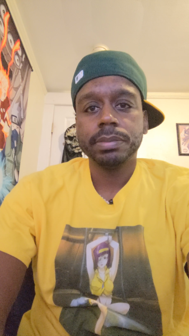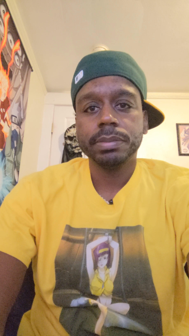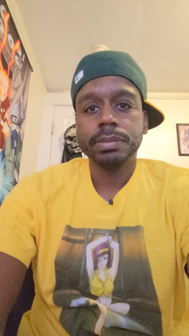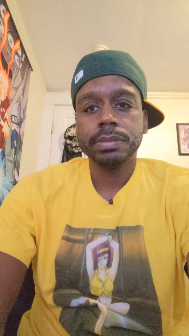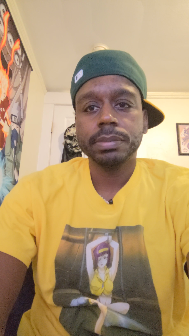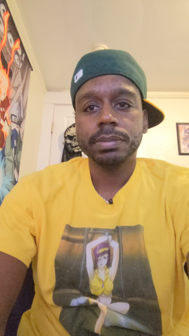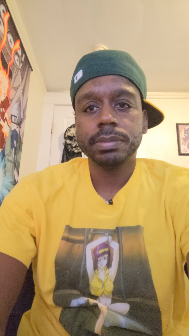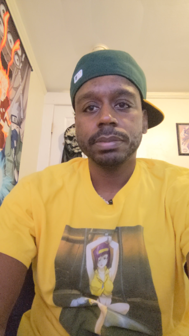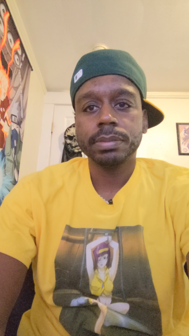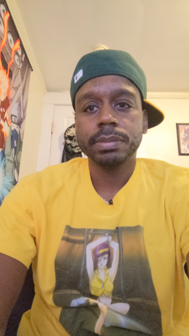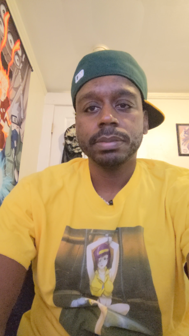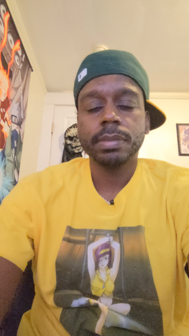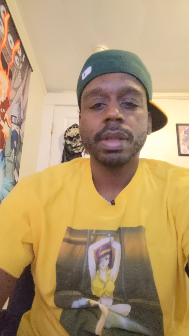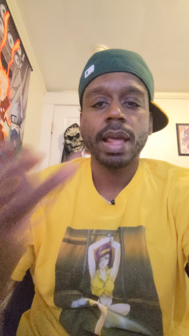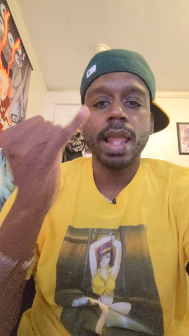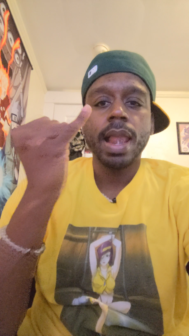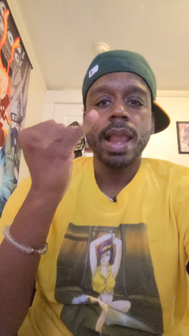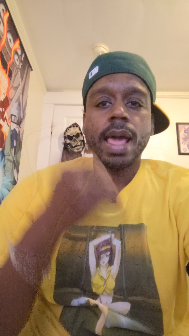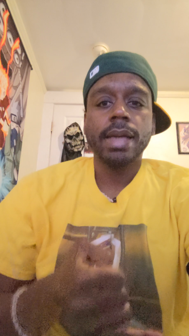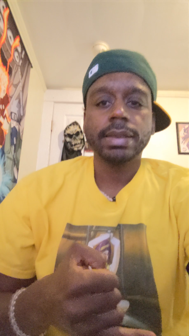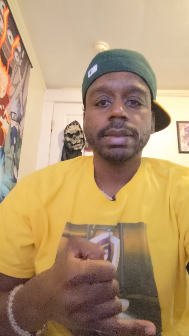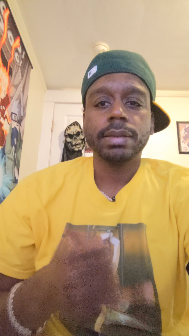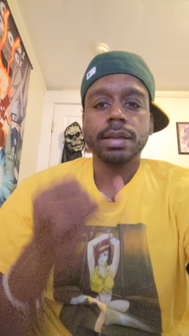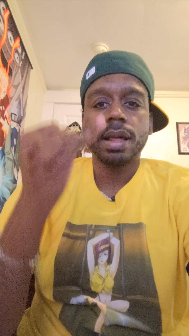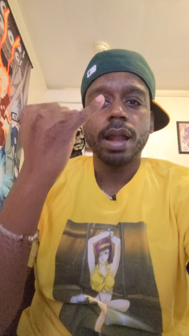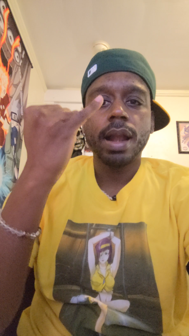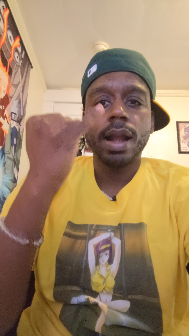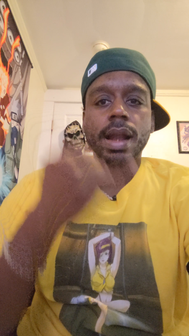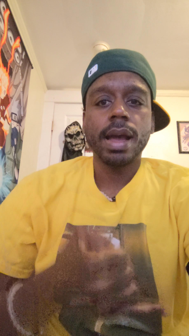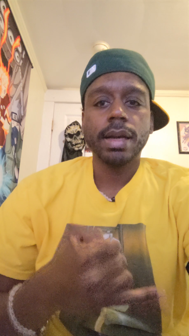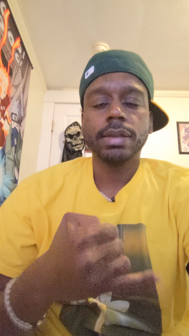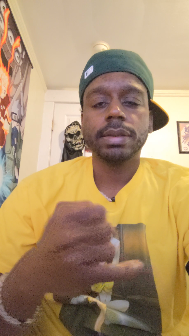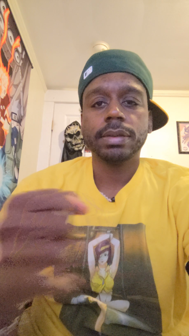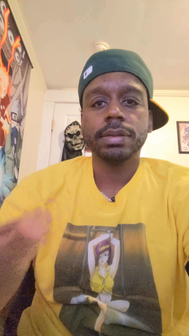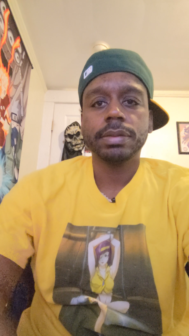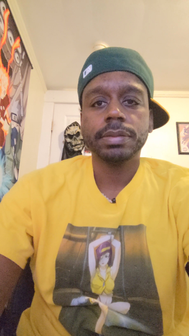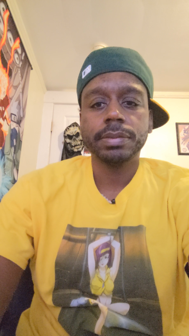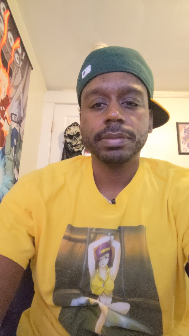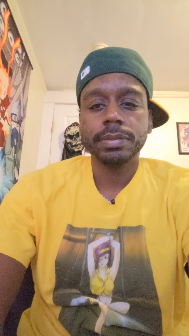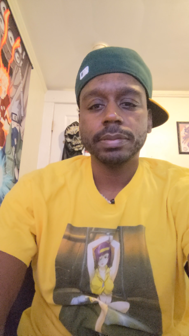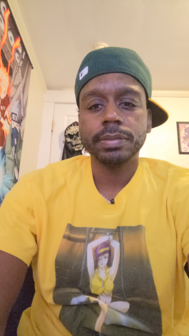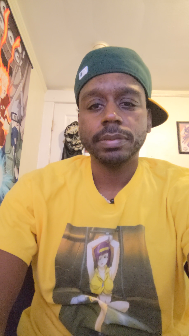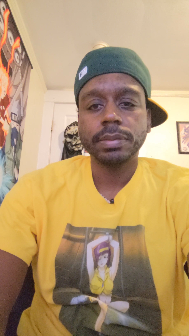last